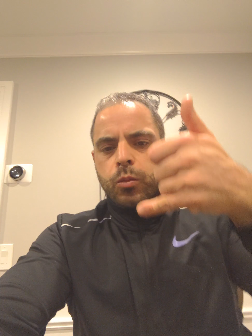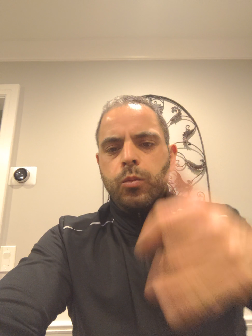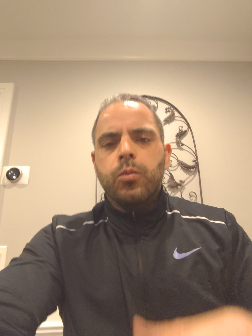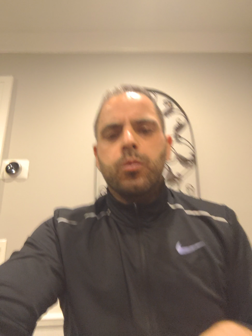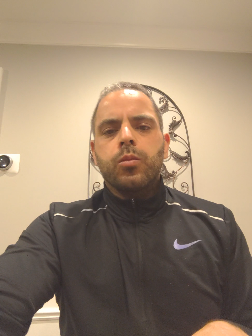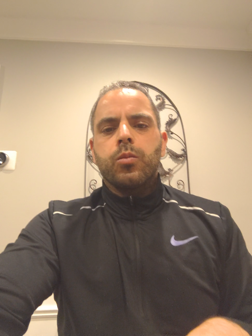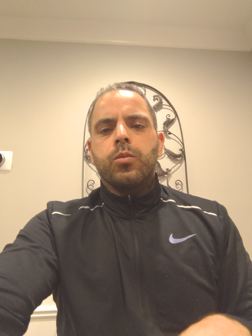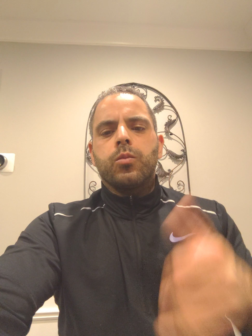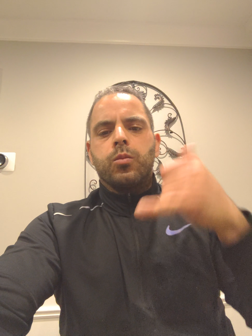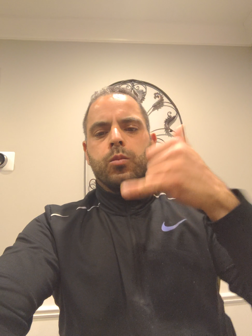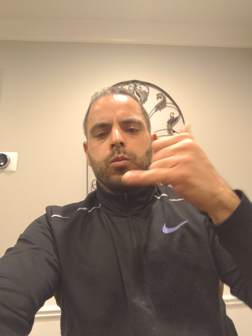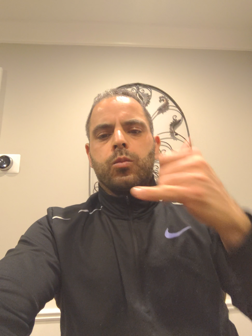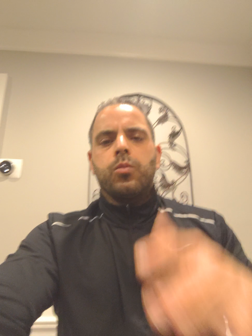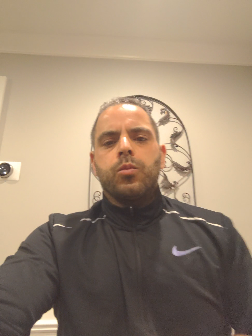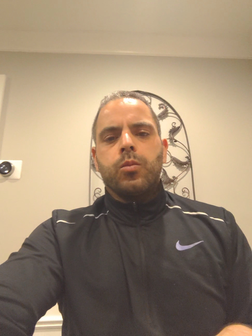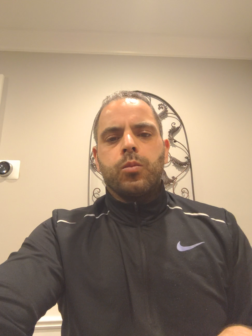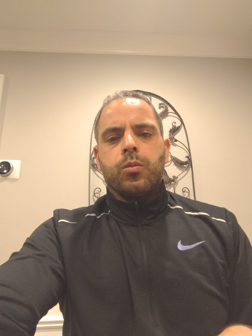yellow